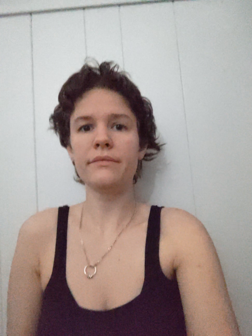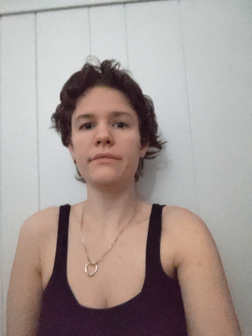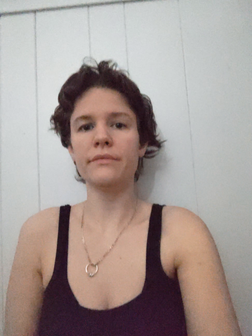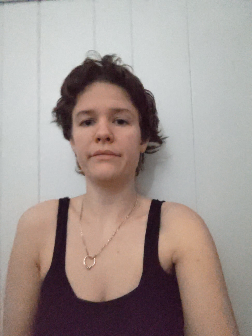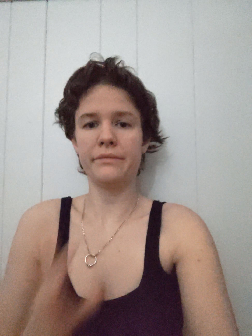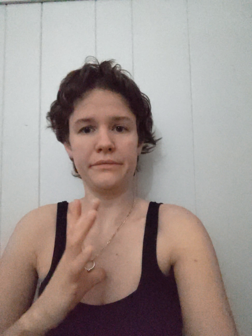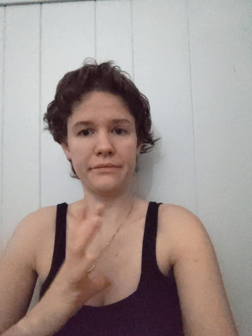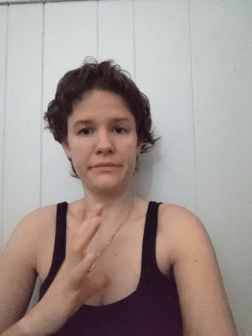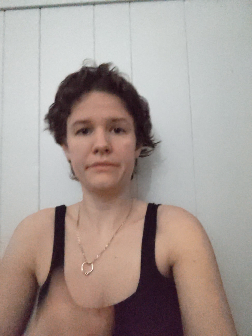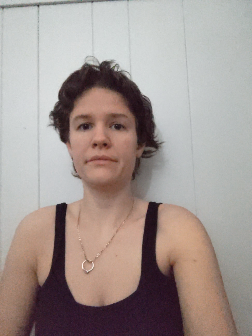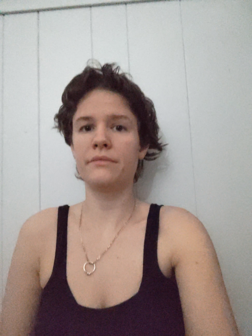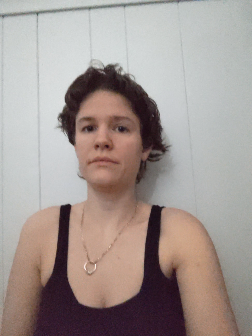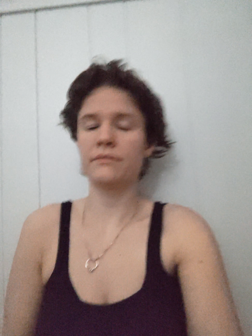fine